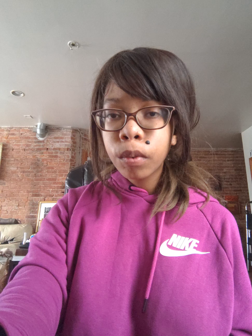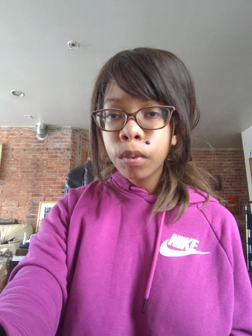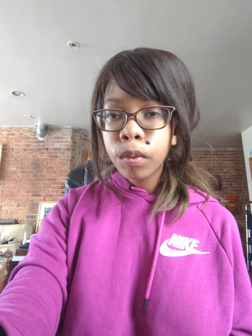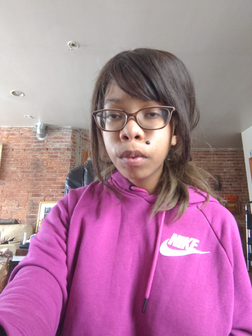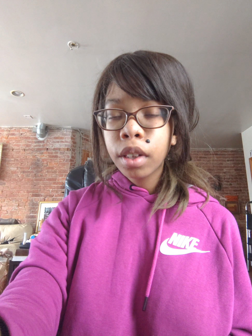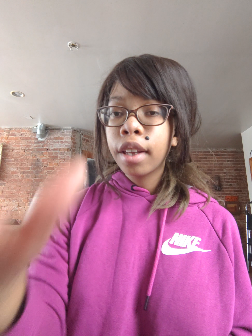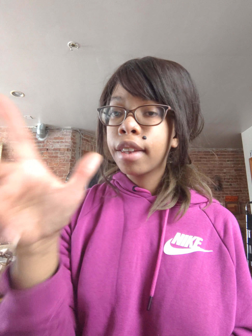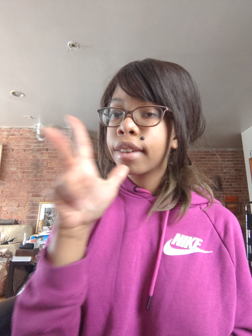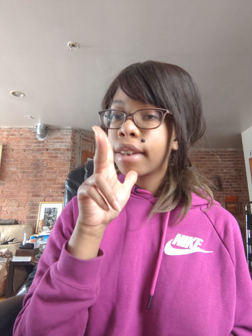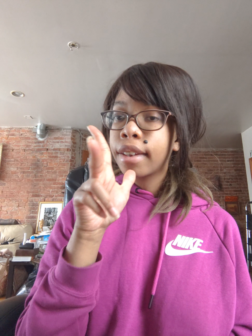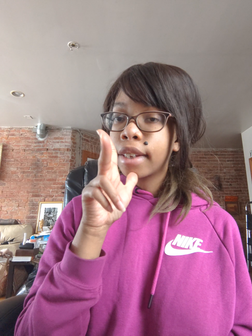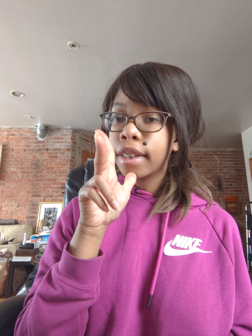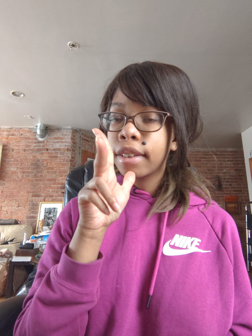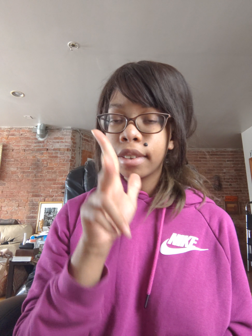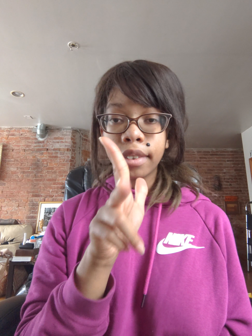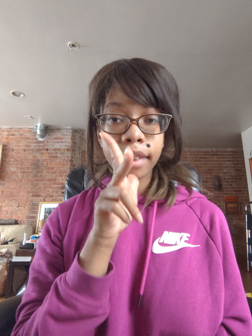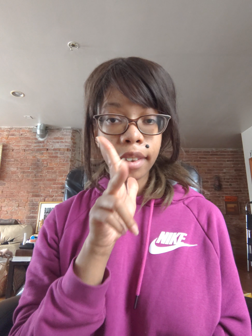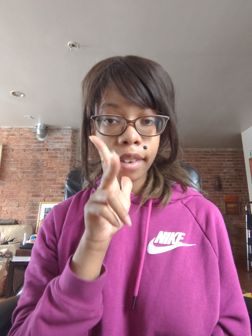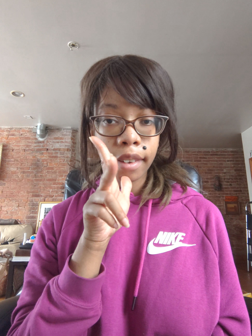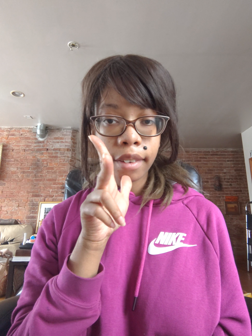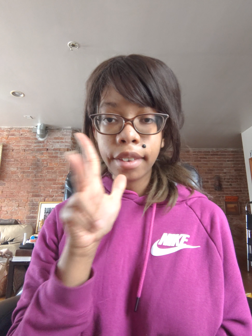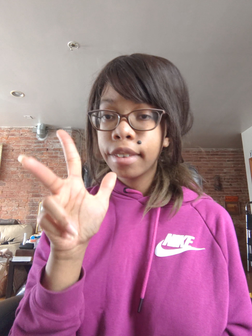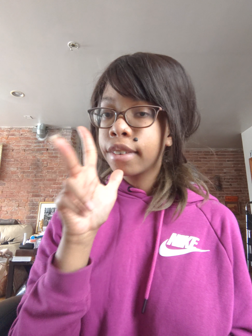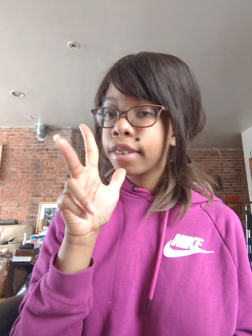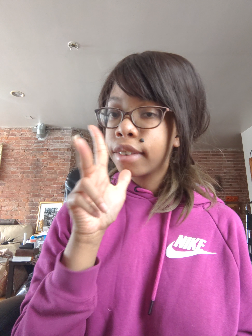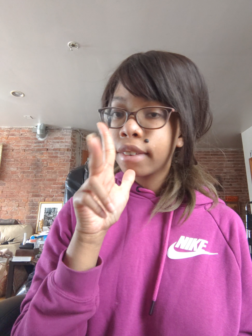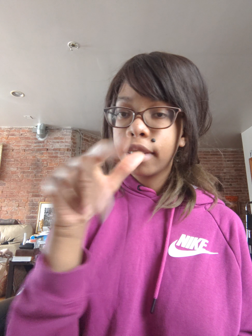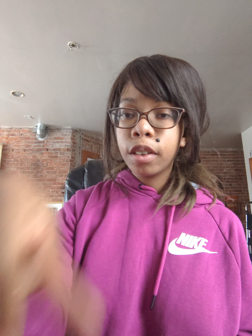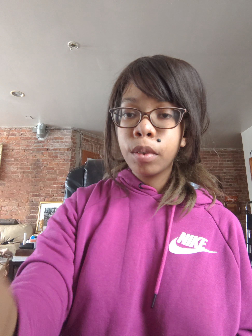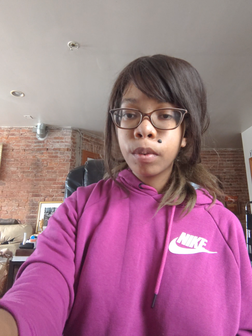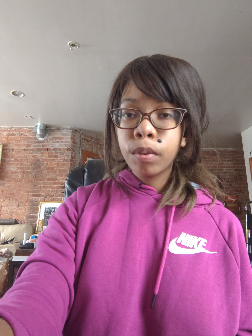hen